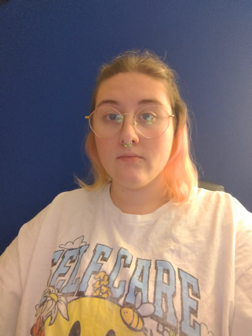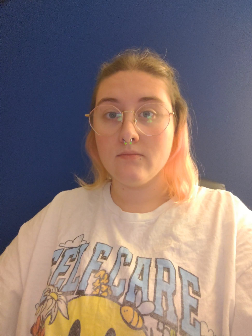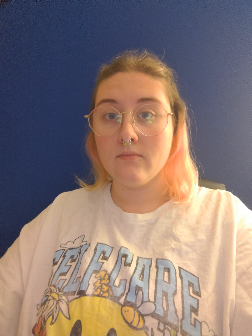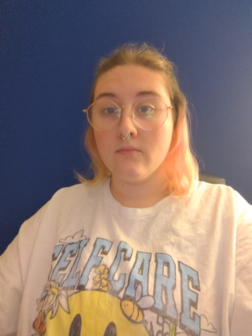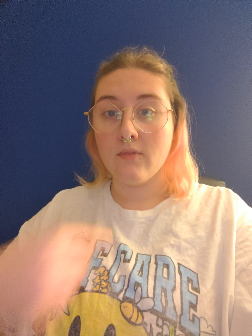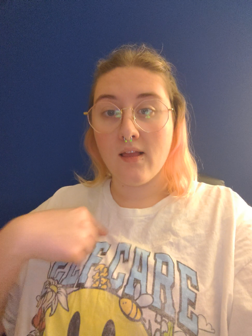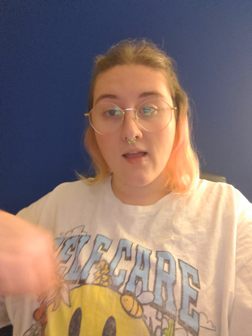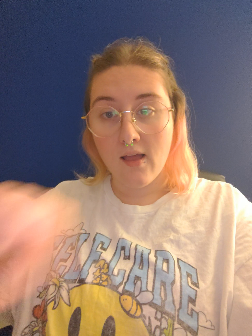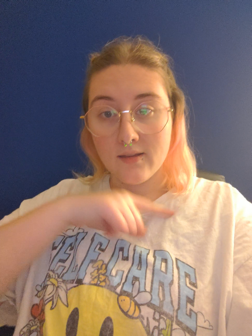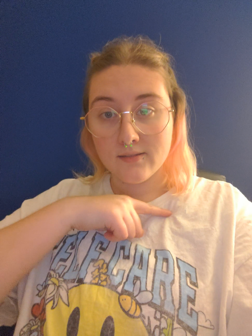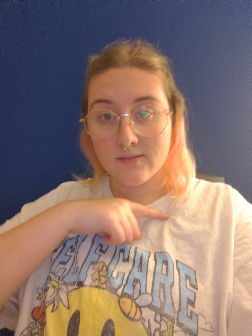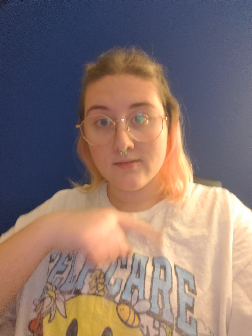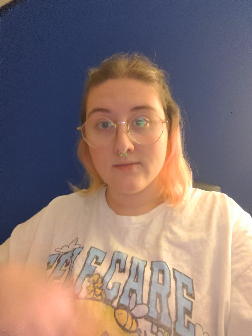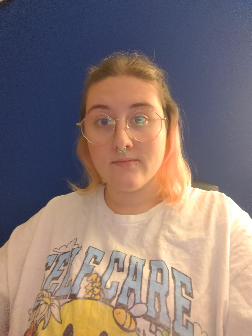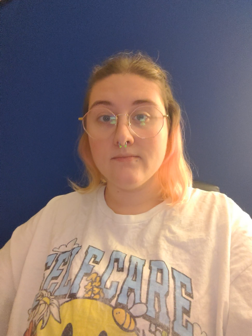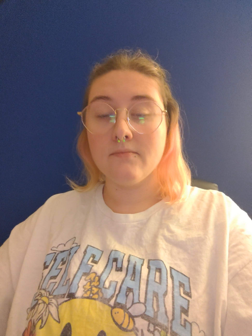we